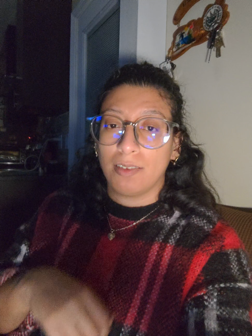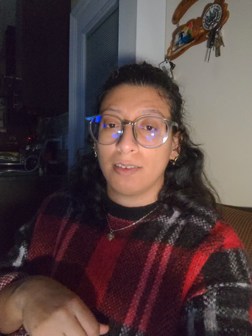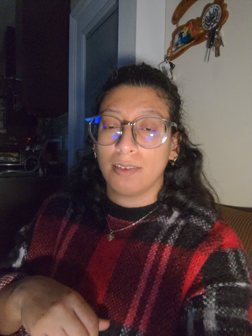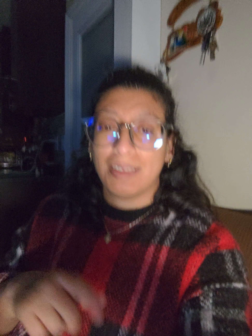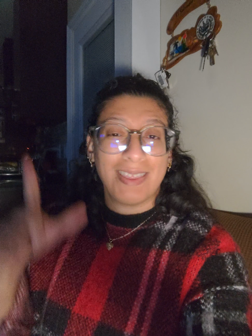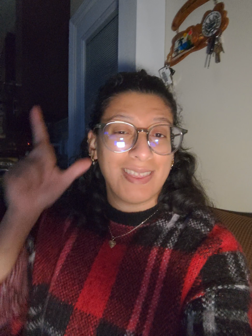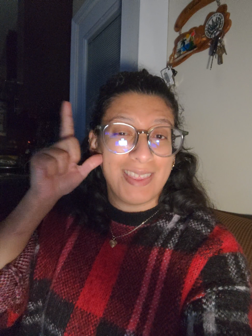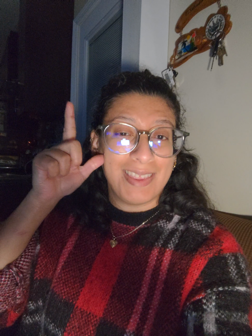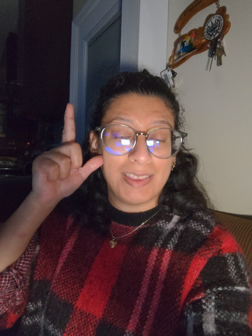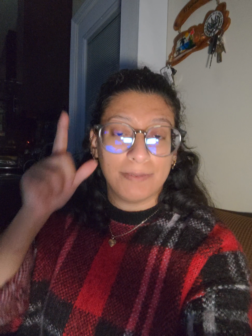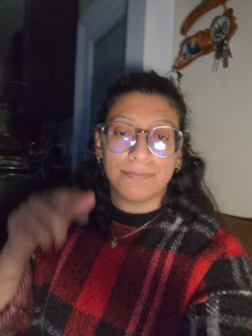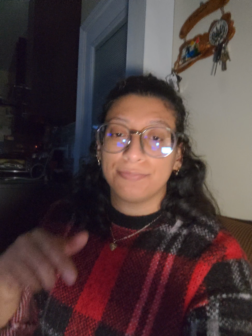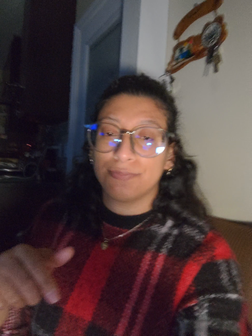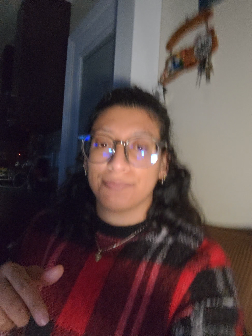listen